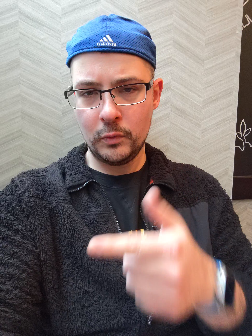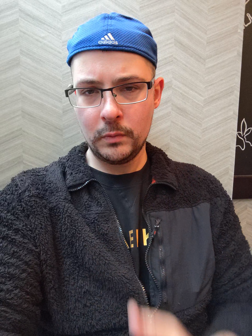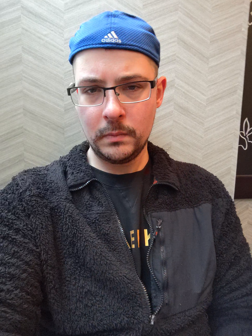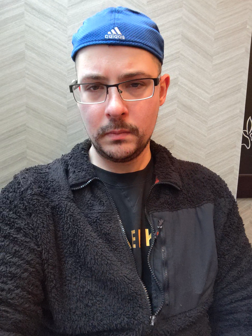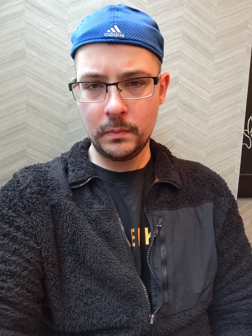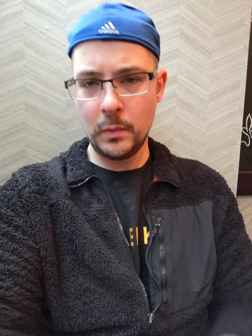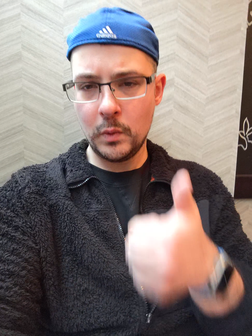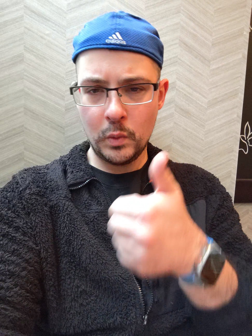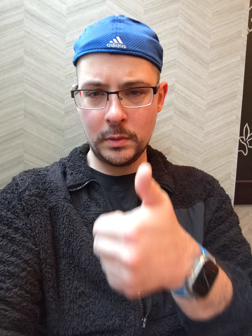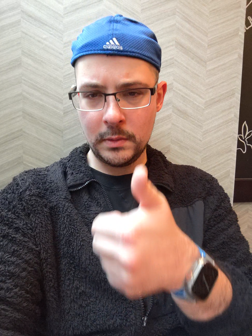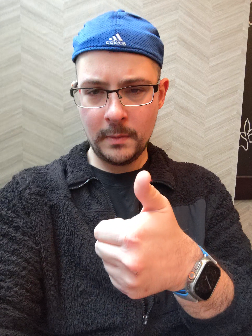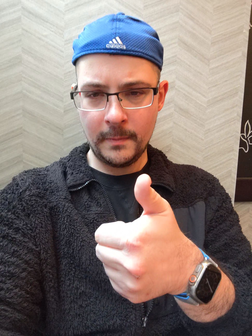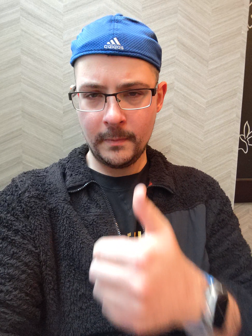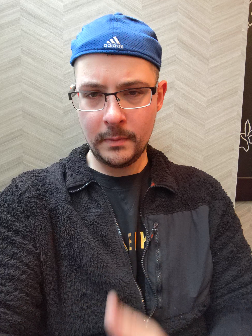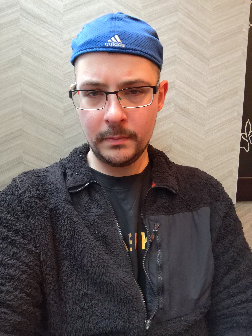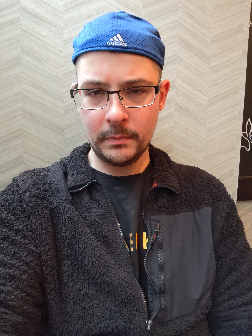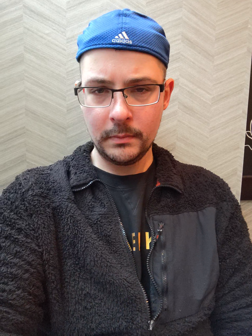yourself